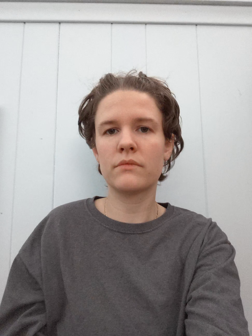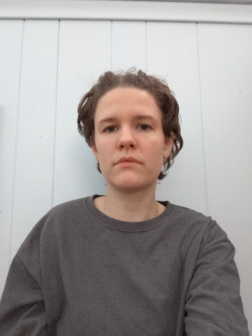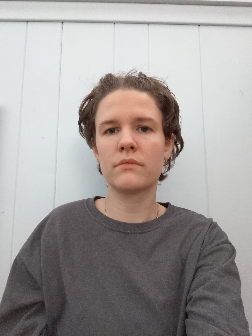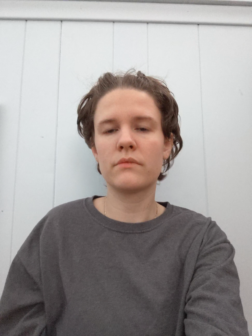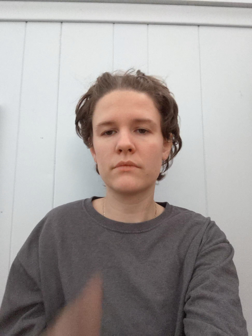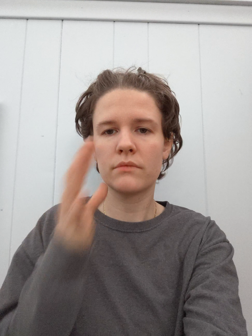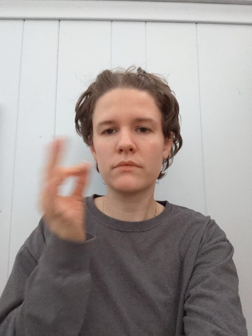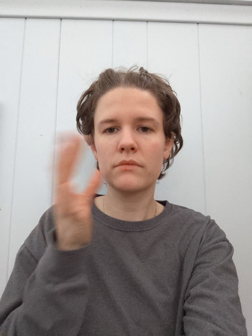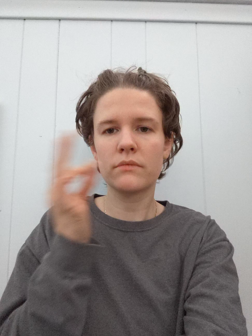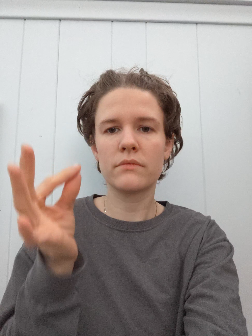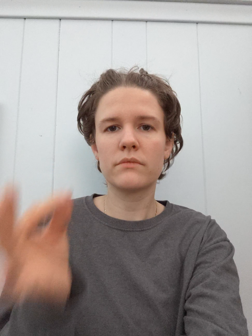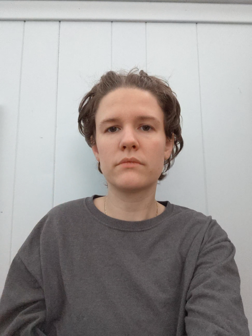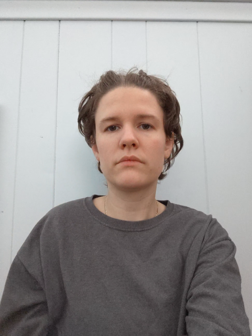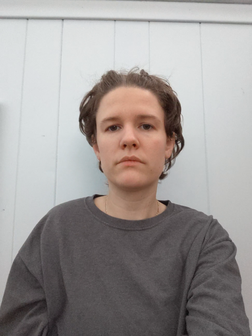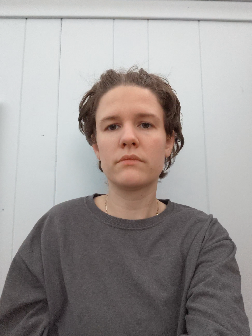cat